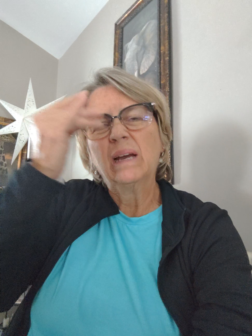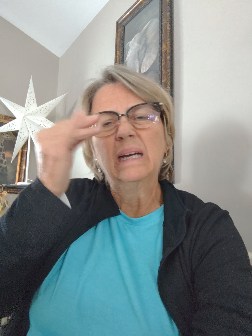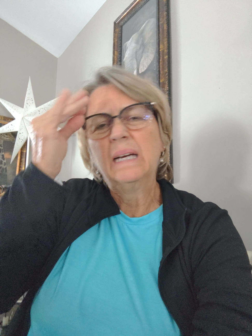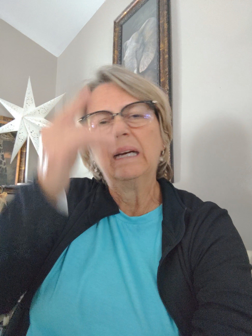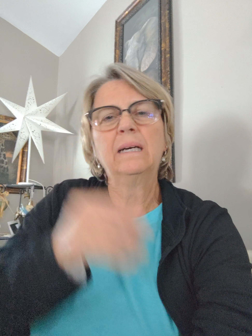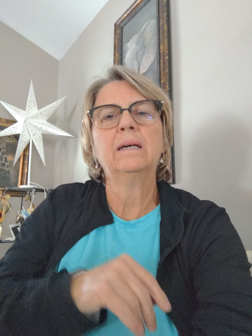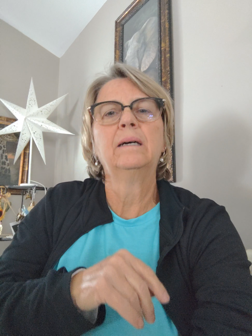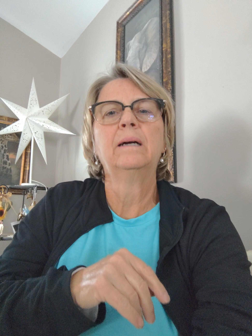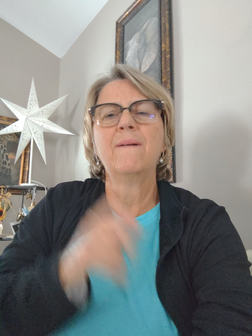think